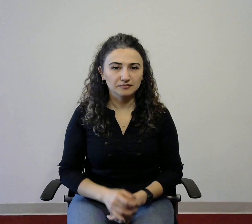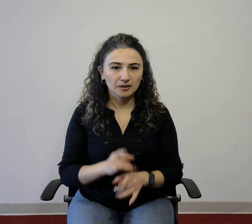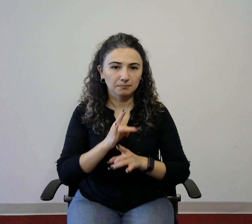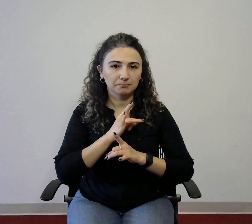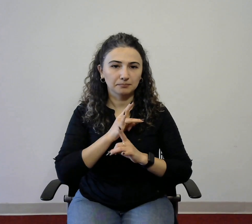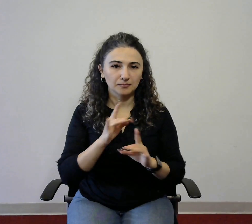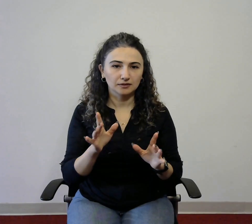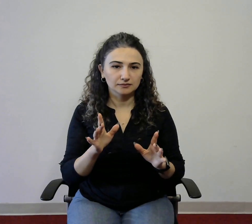bayram